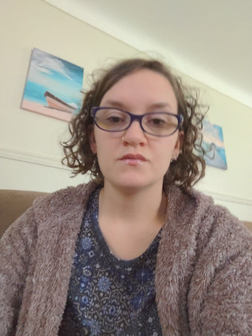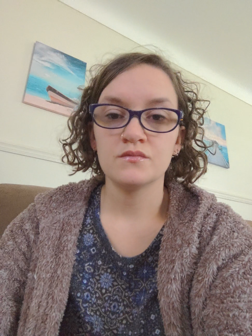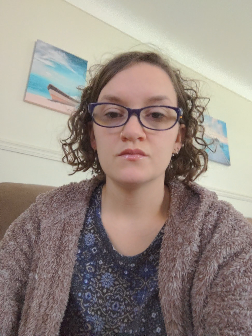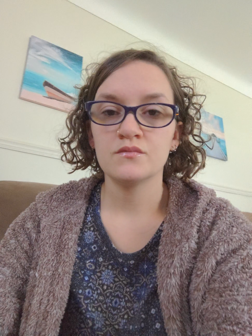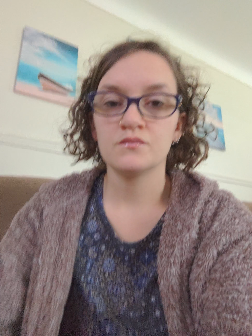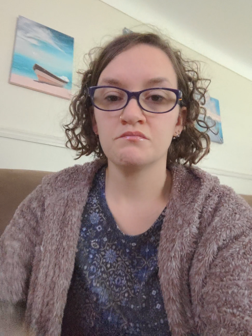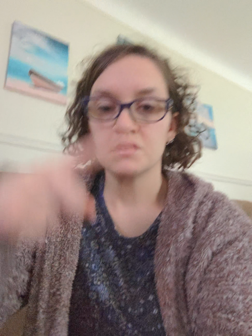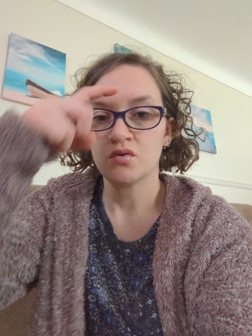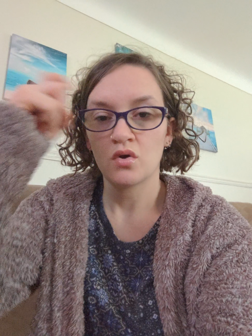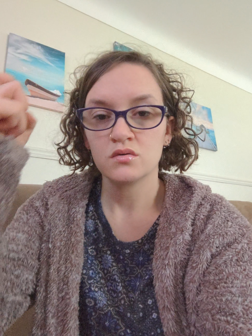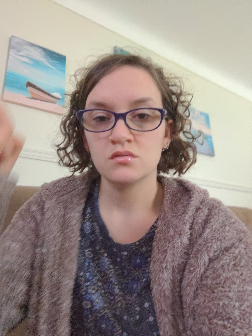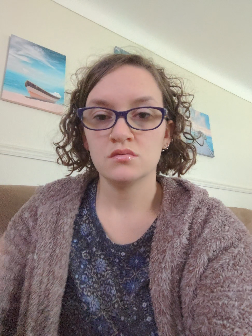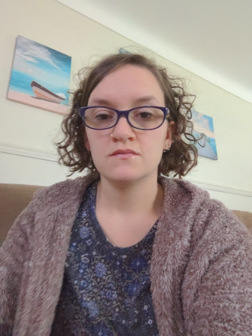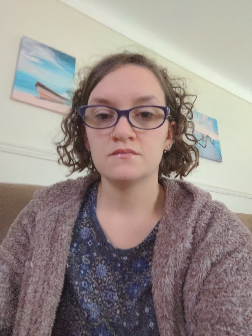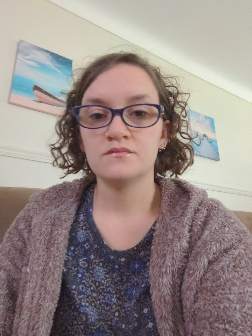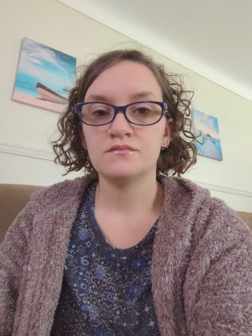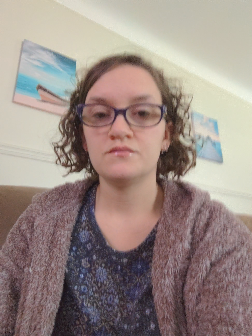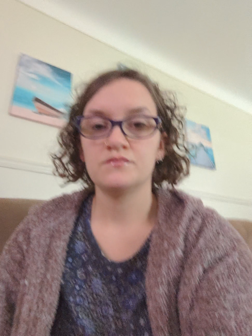because